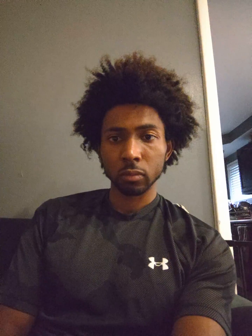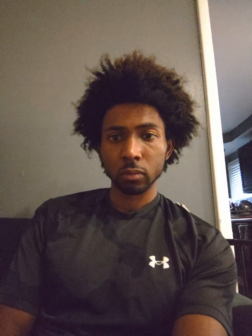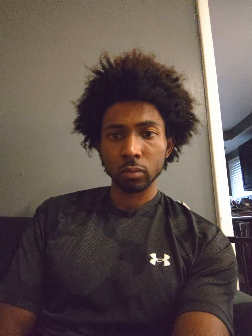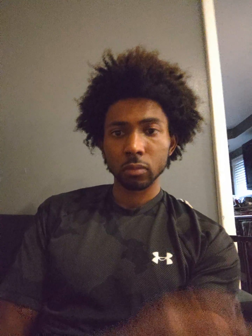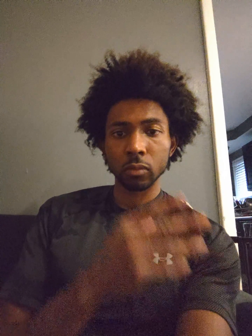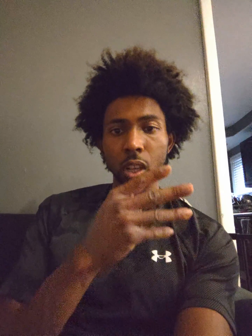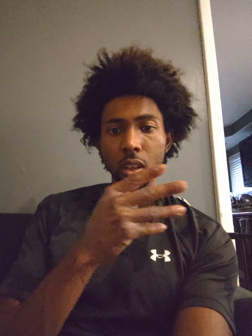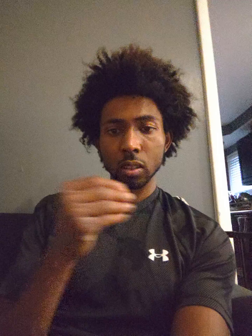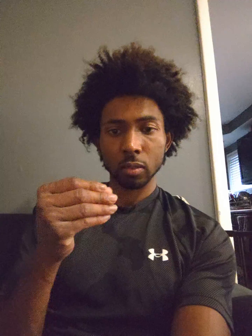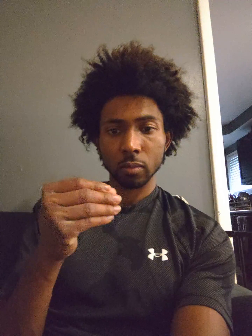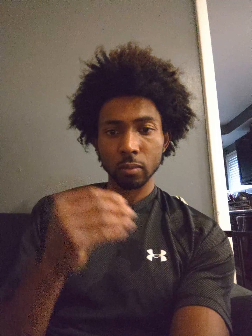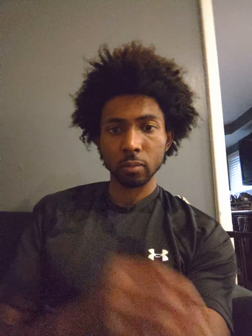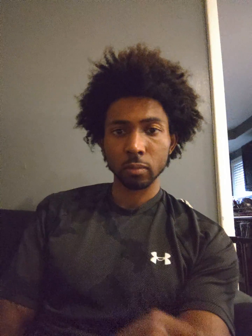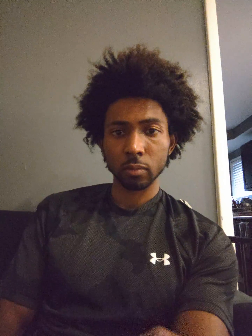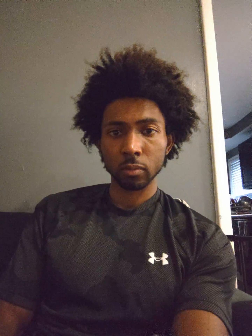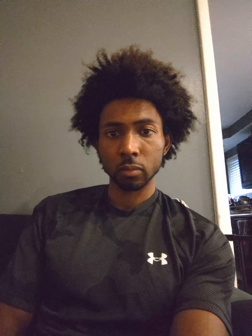and